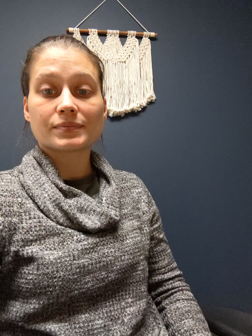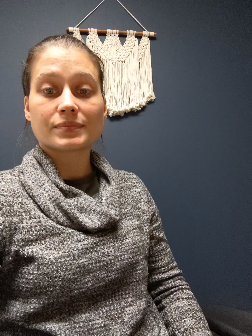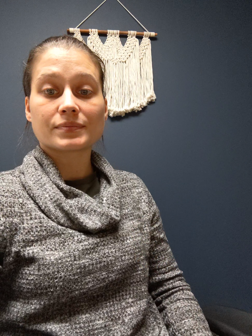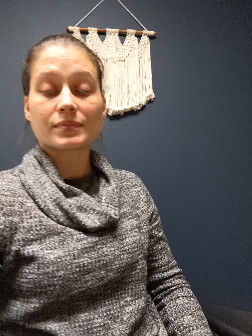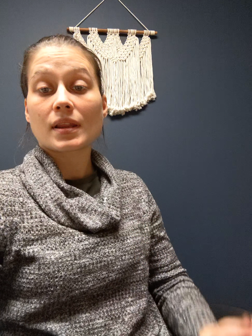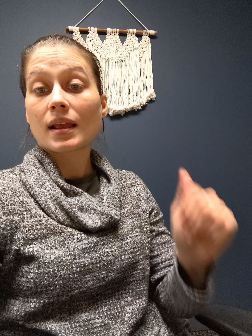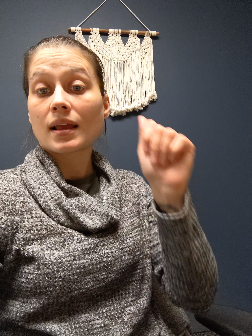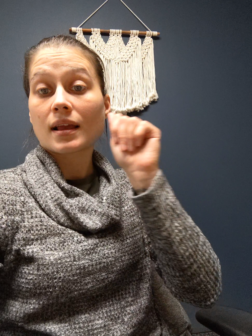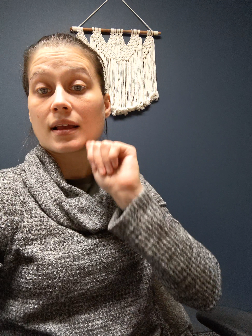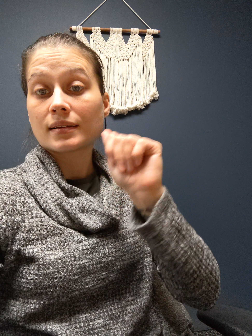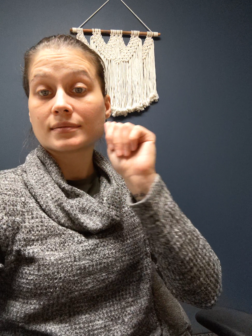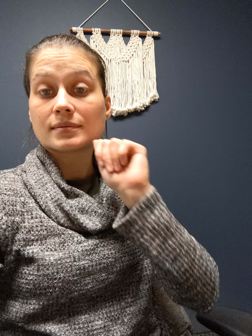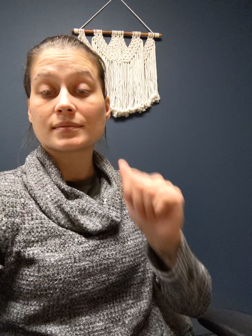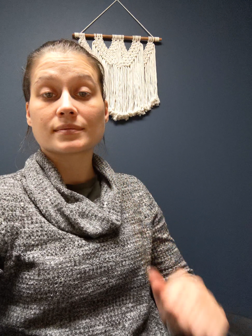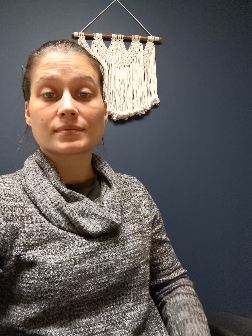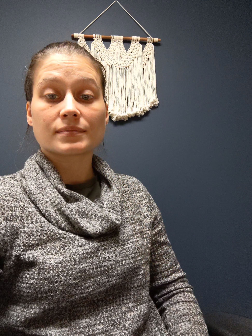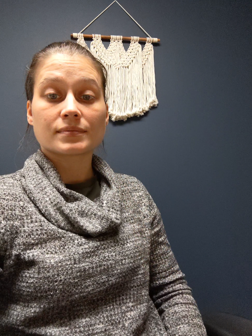aunt